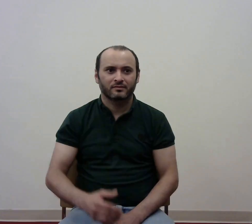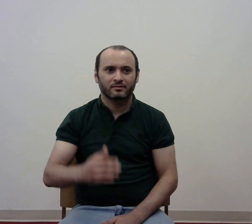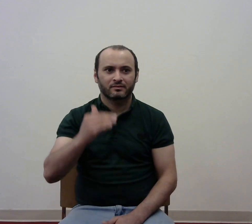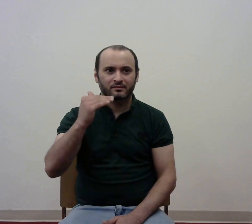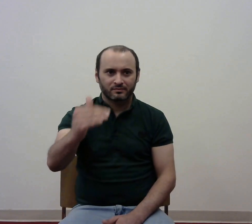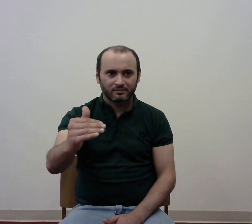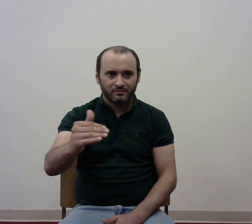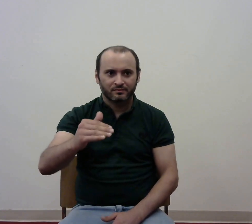siz